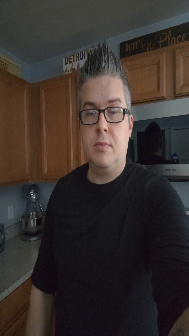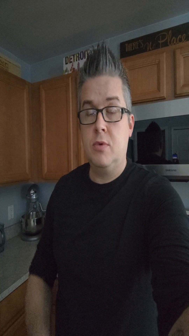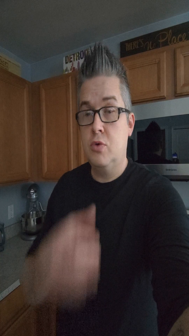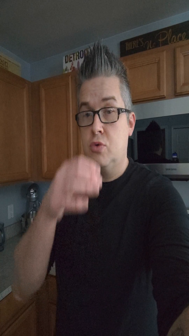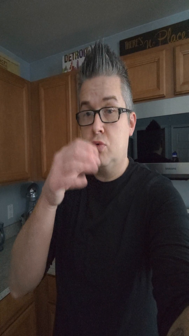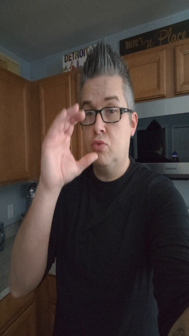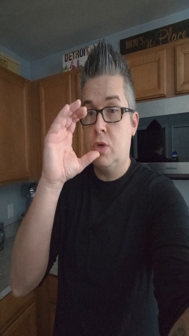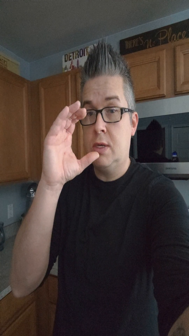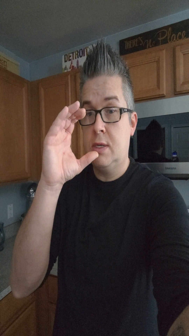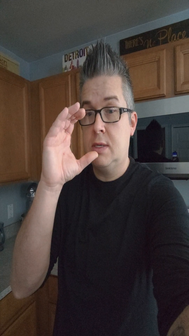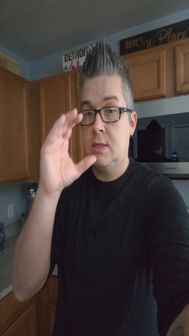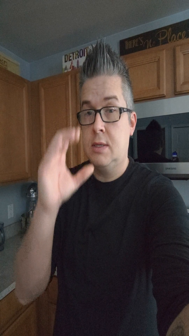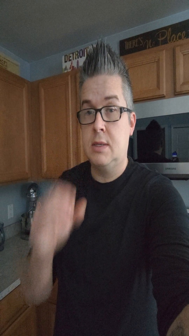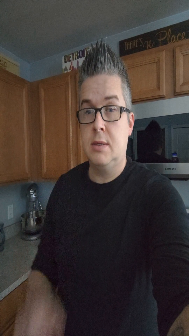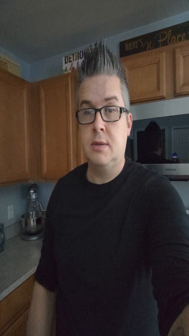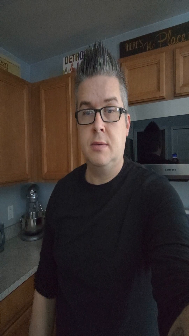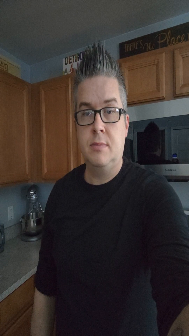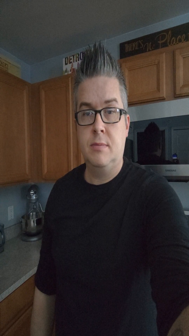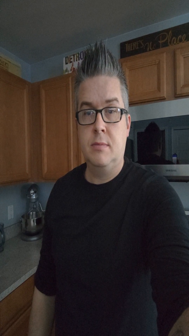drink